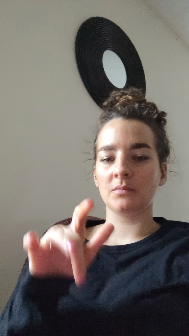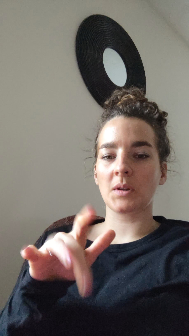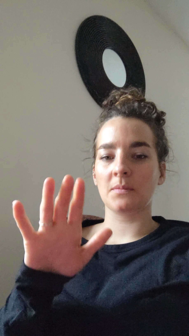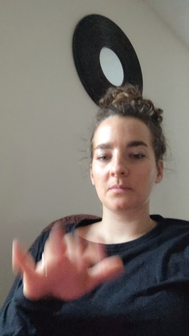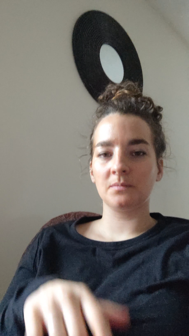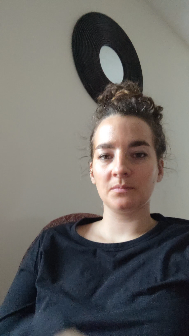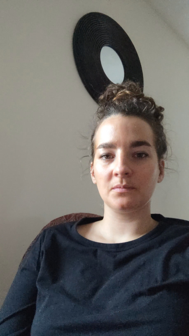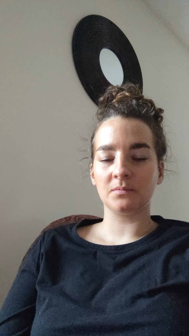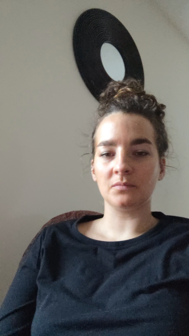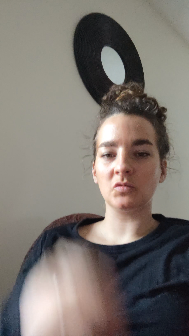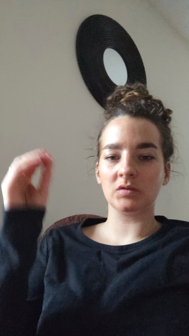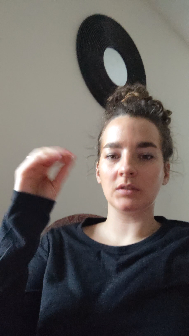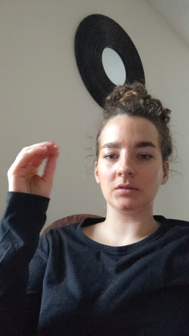dinosaur